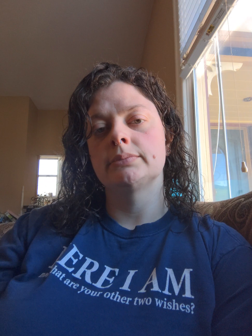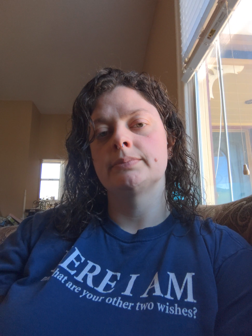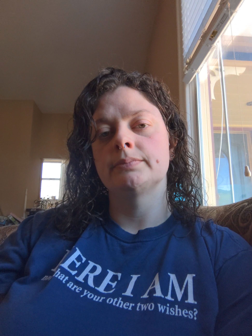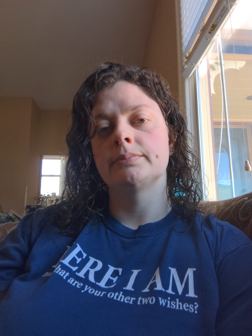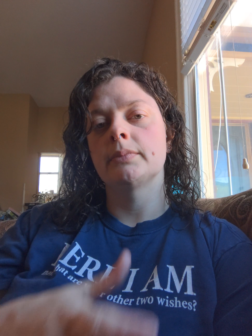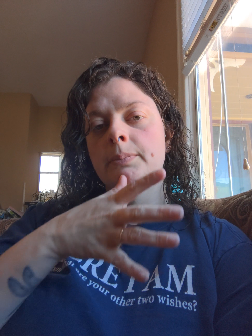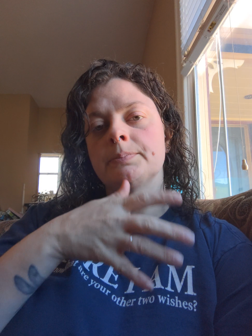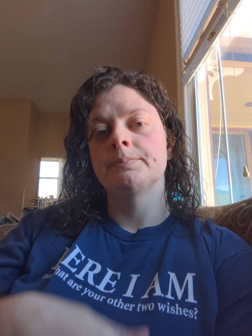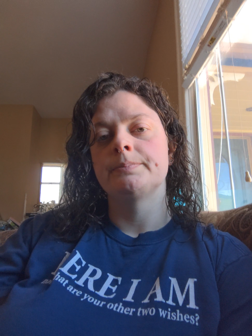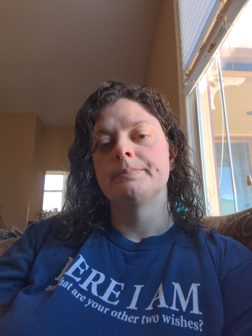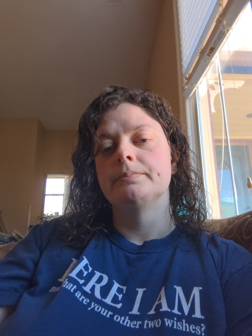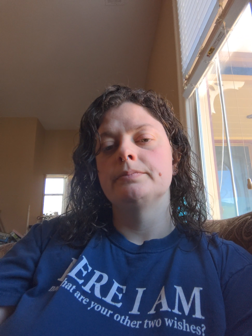mom